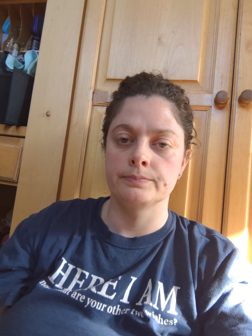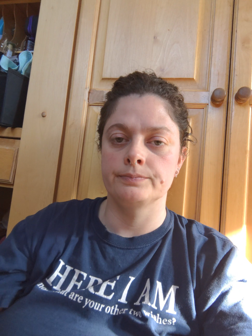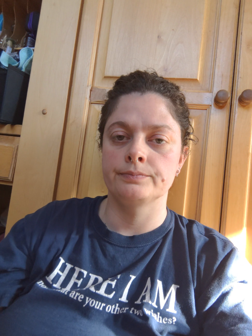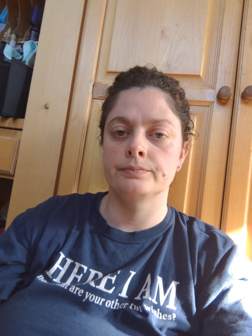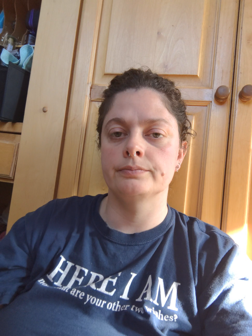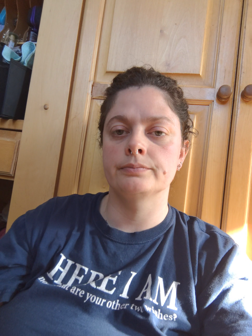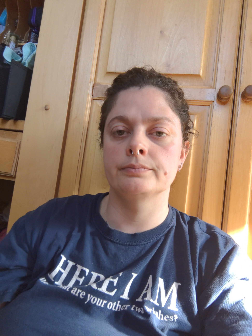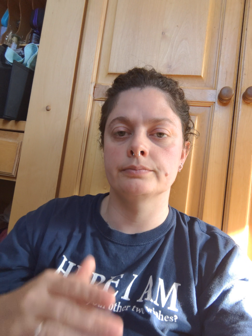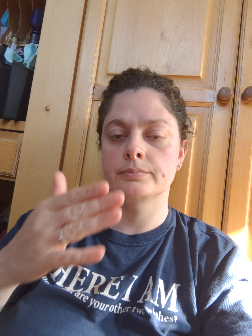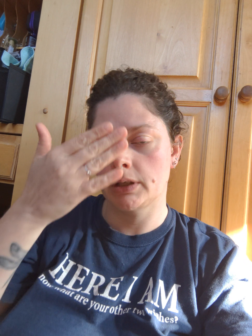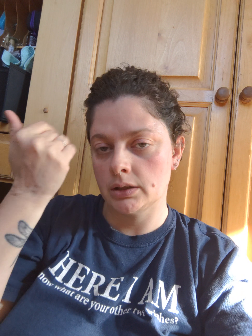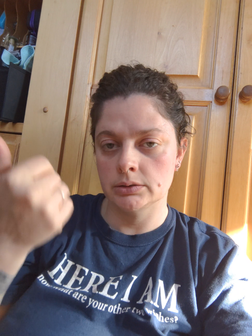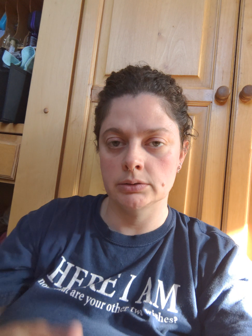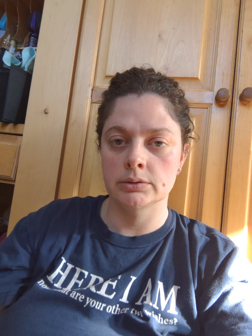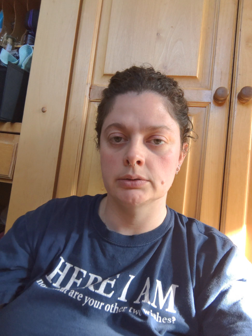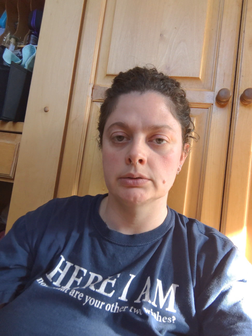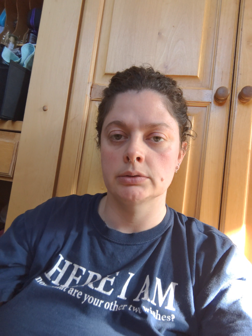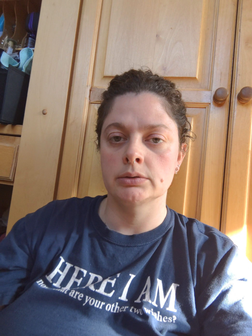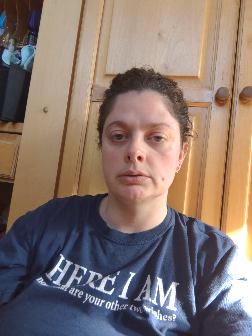because